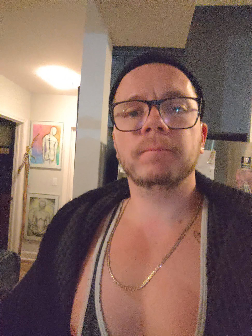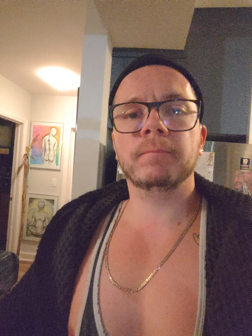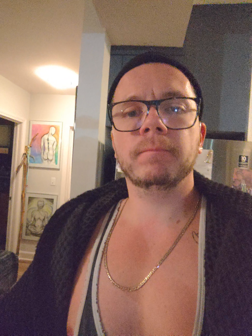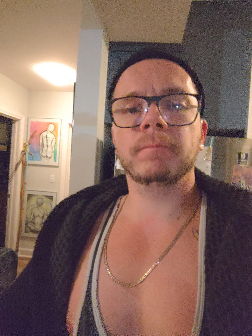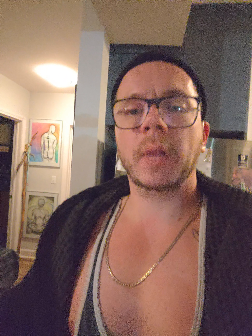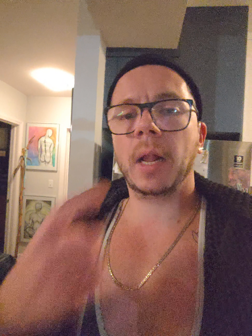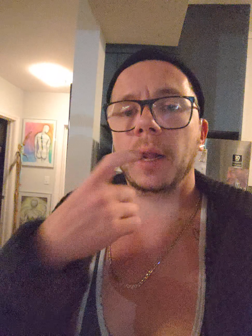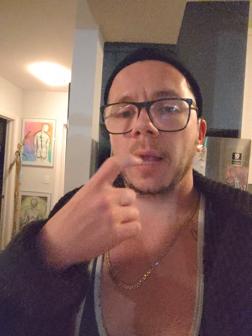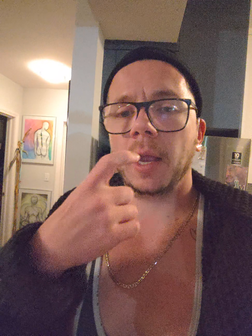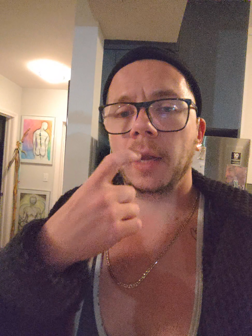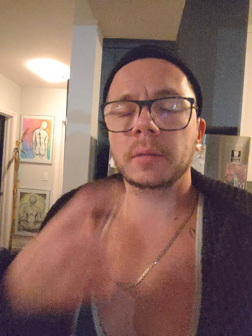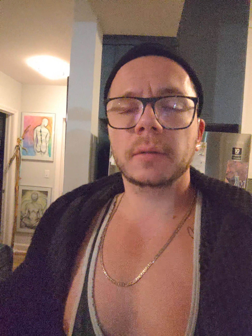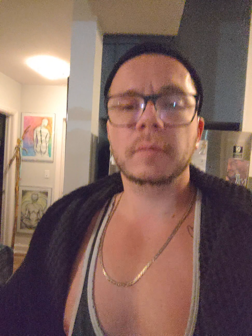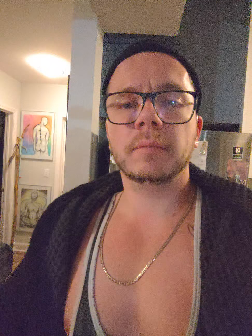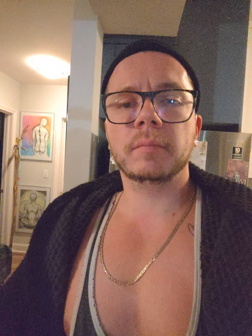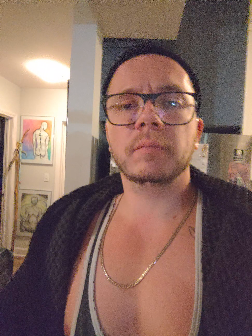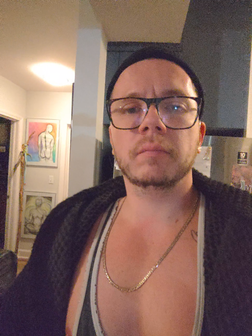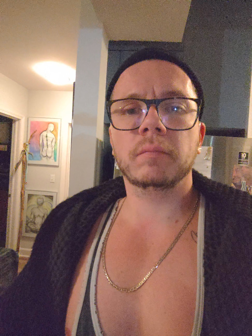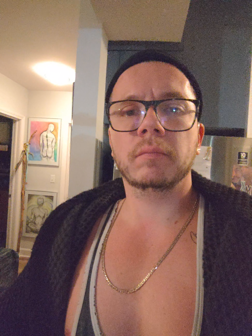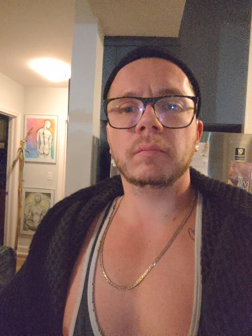window